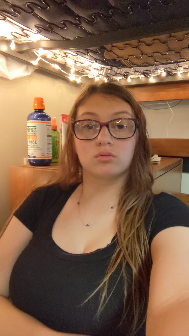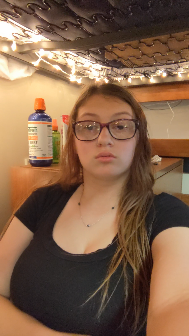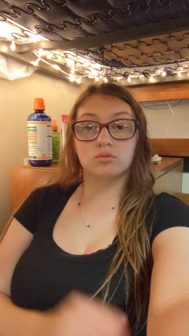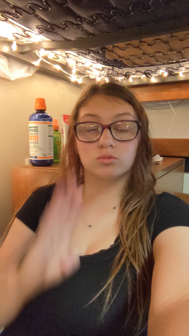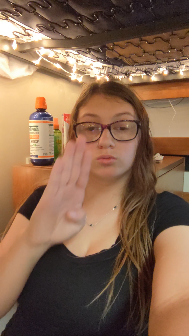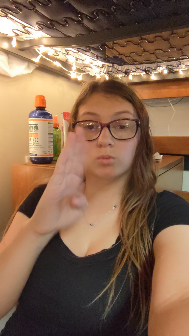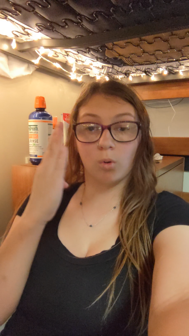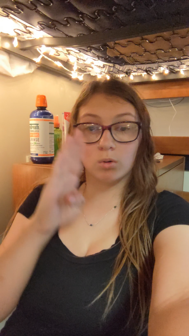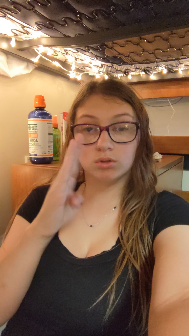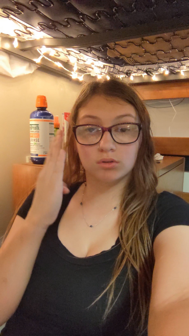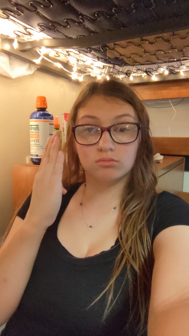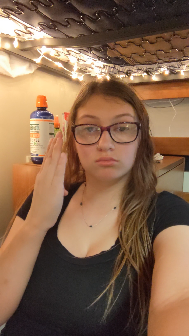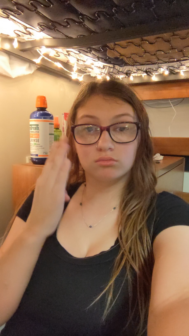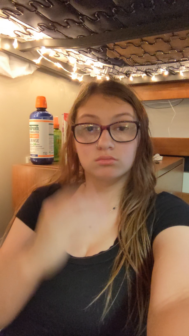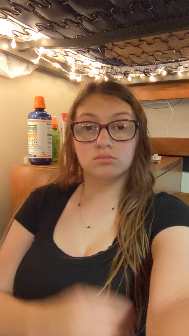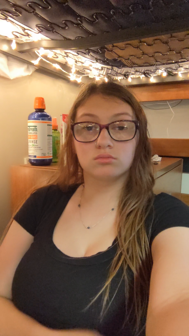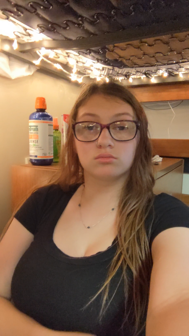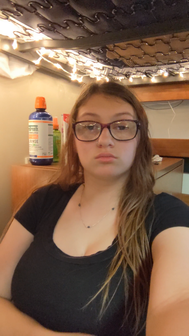door